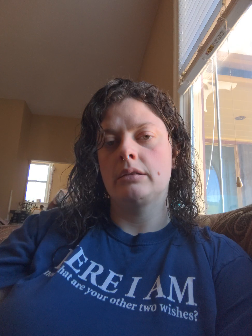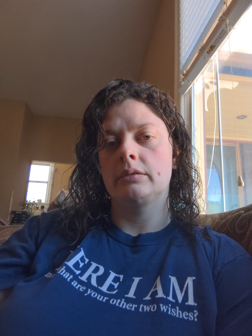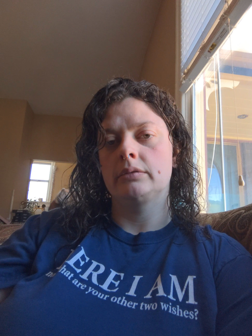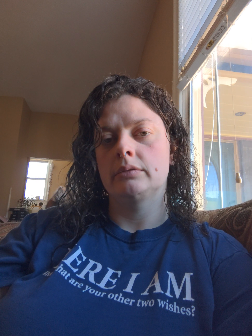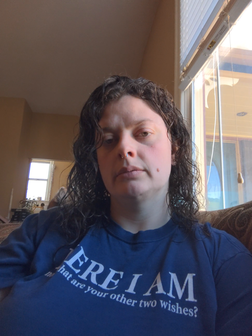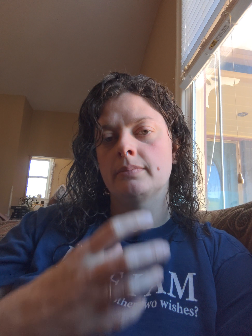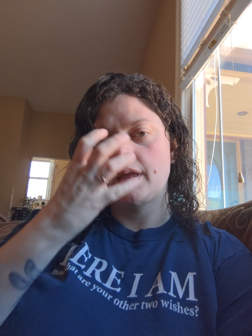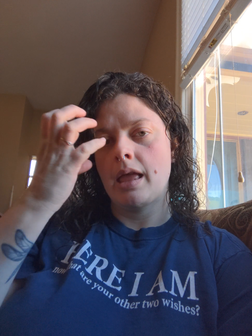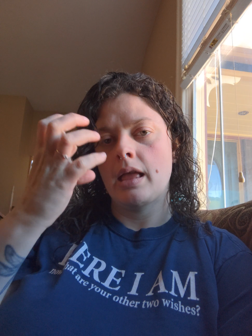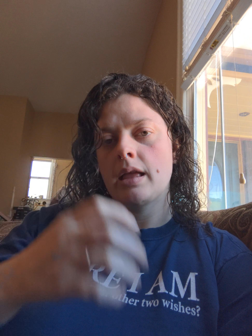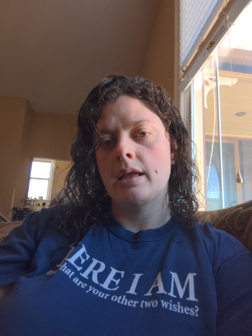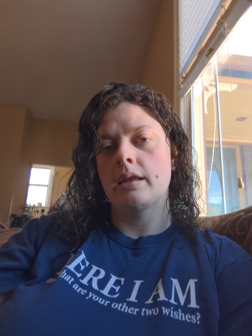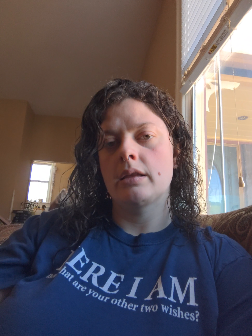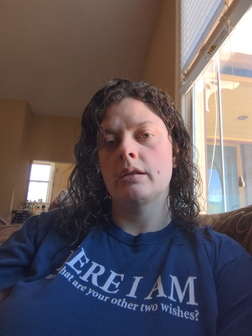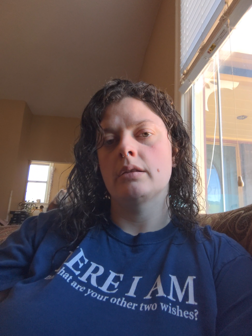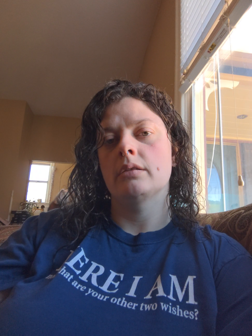mad